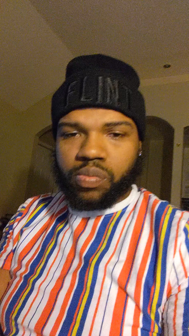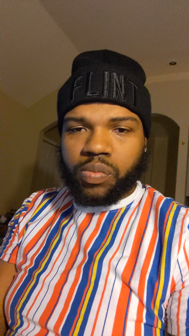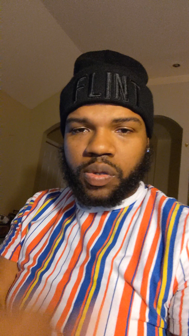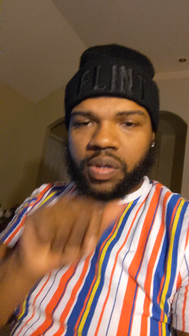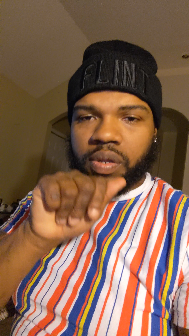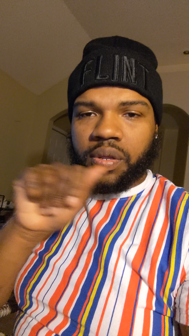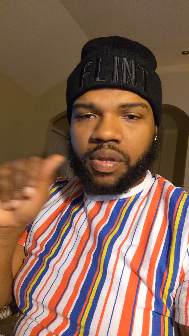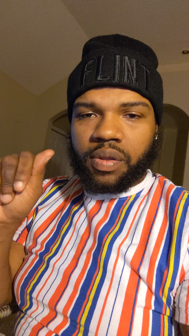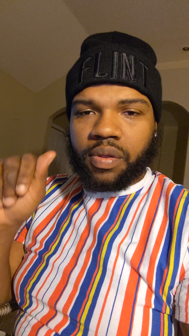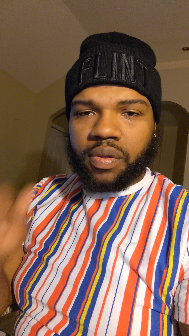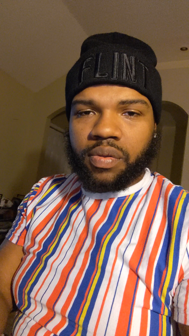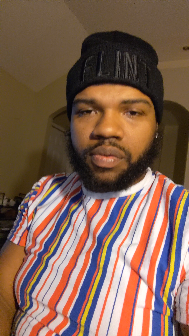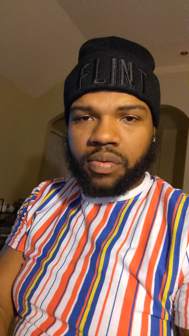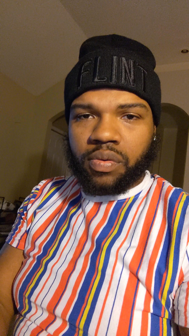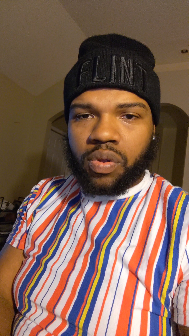a